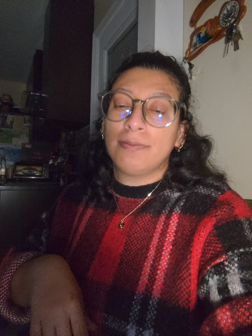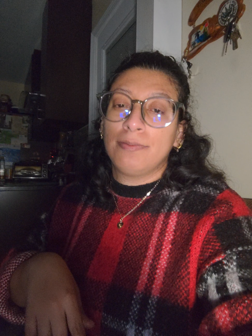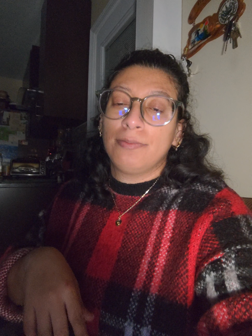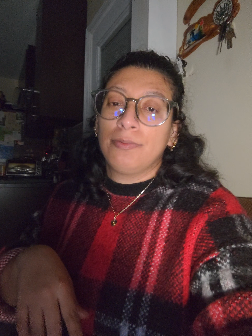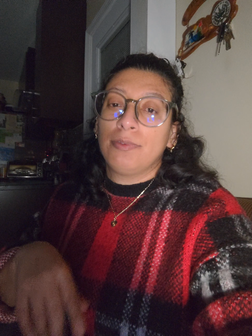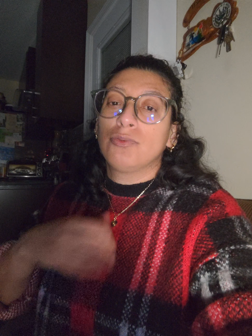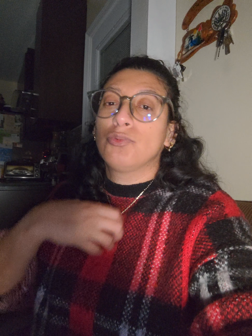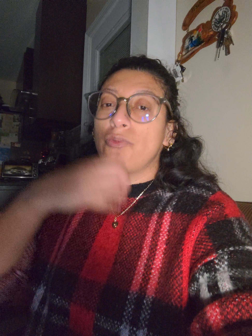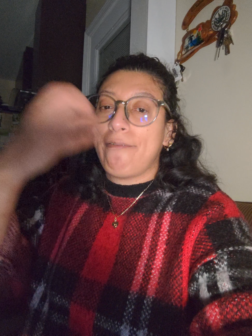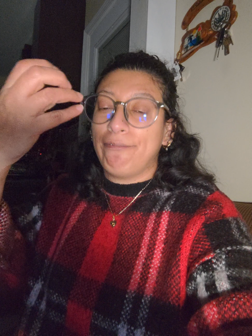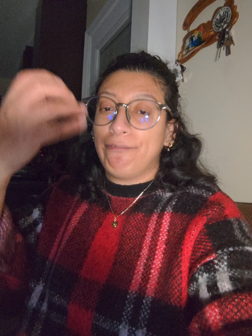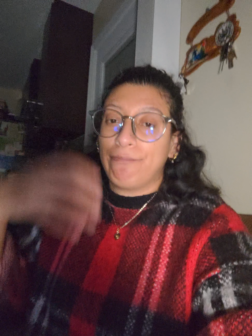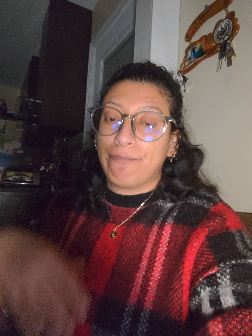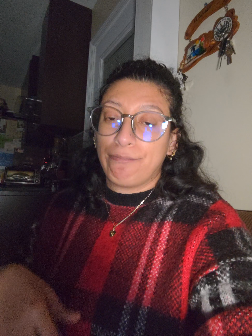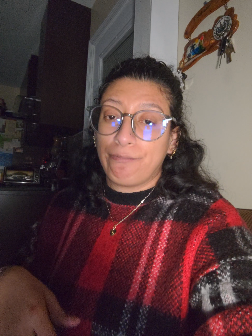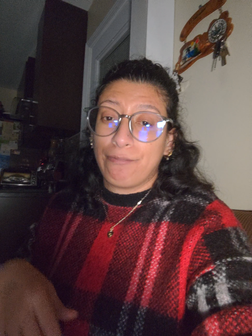giraffe